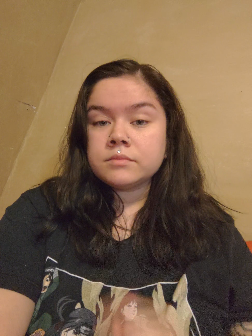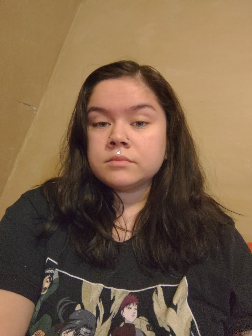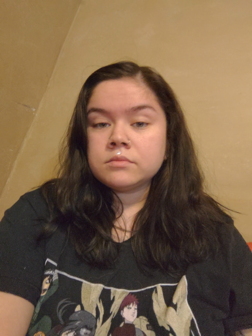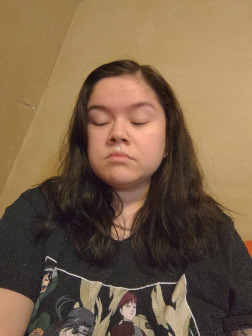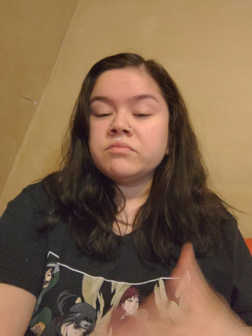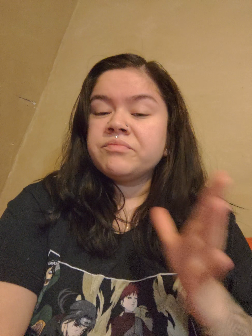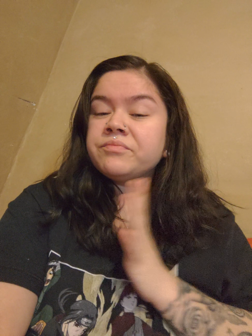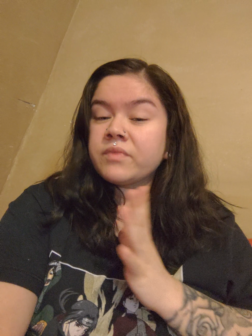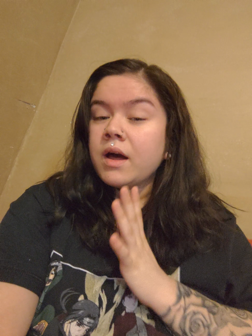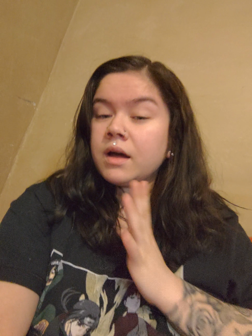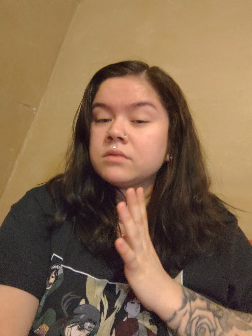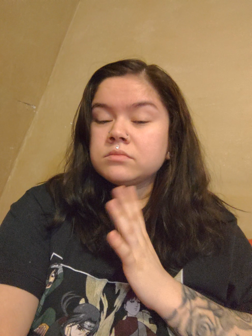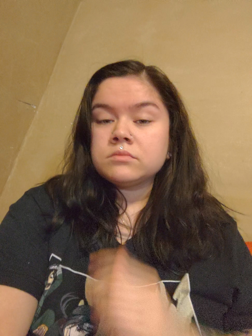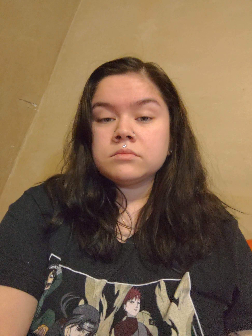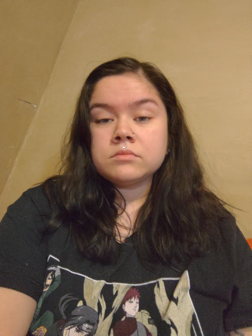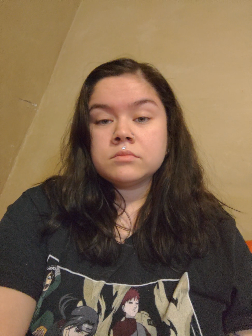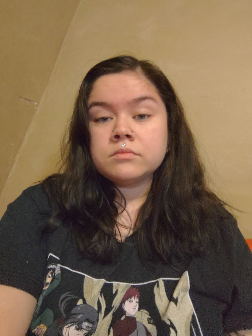fine